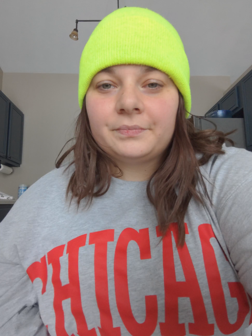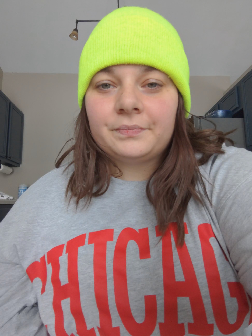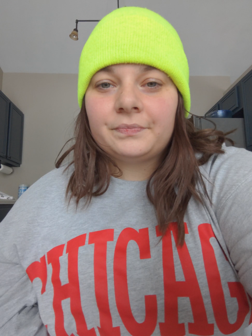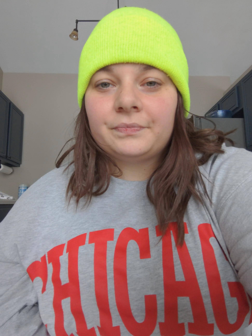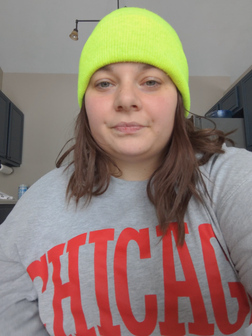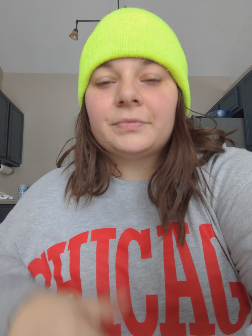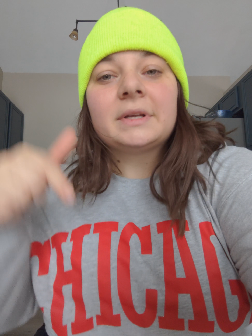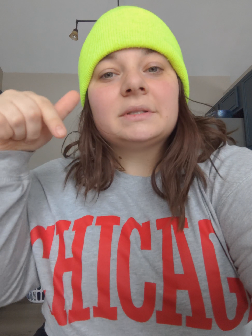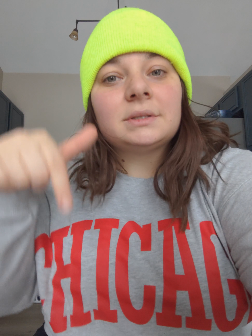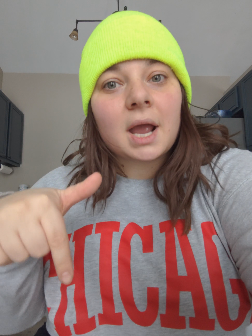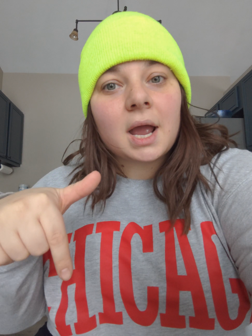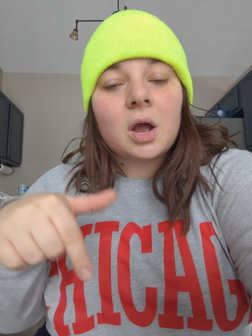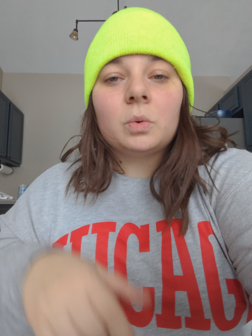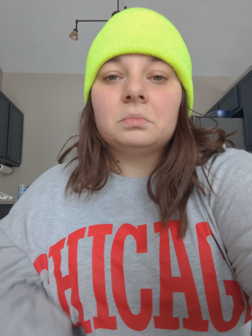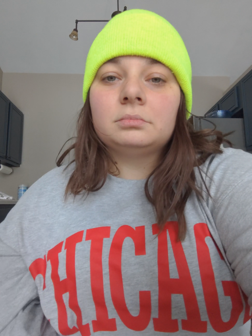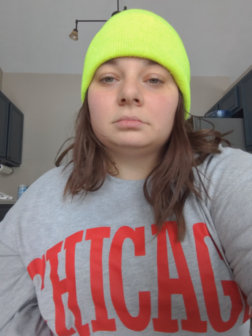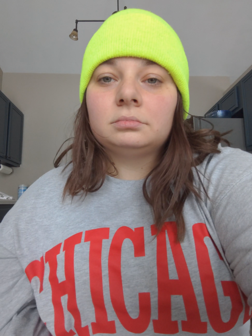down